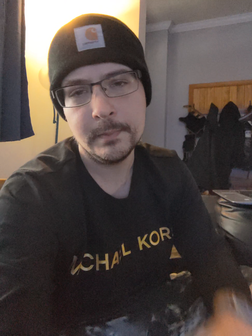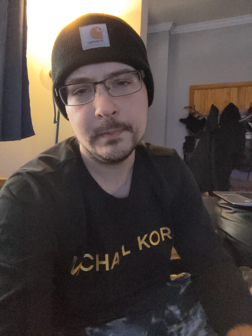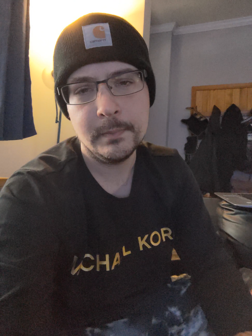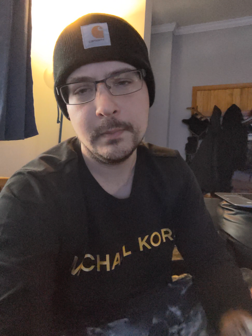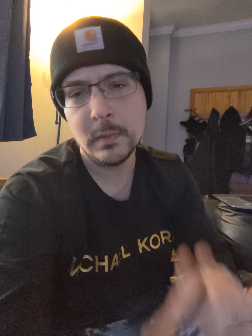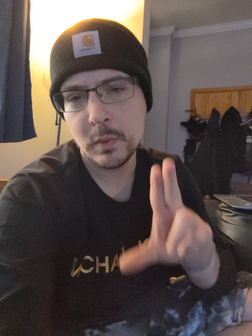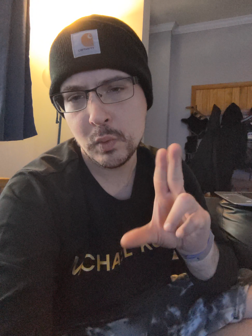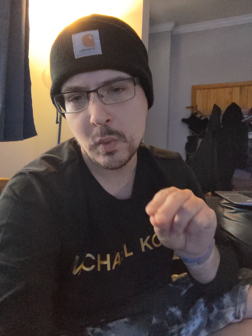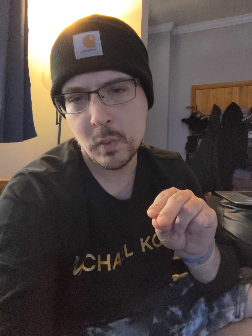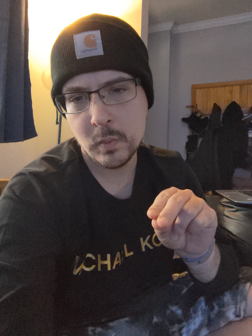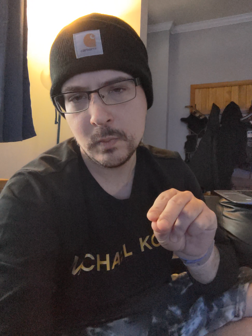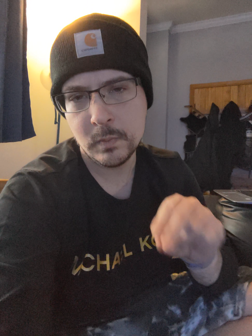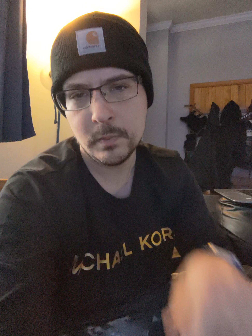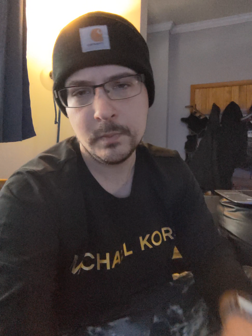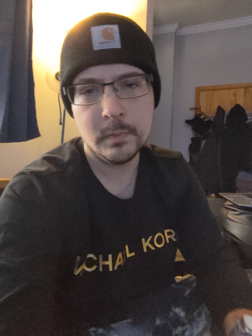no